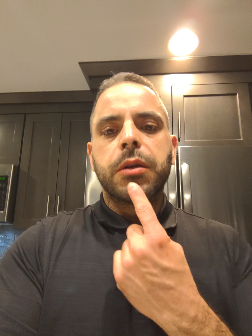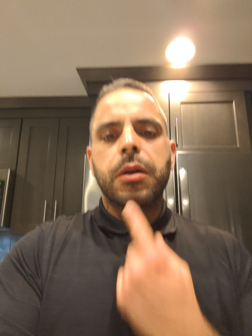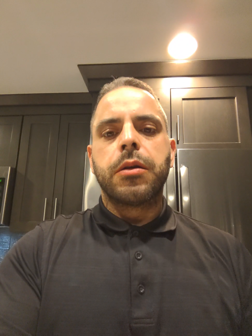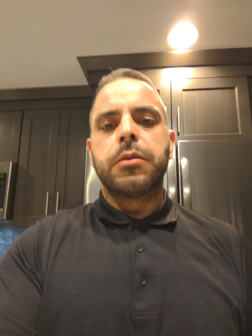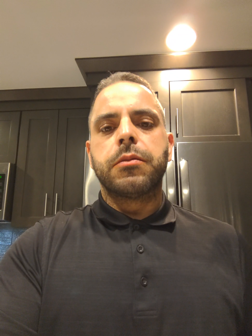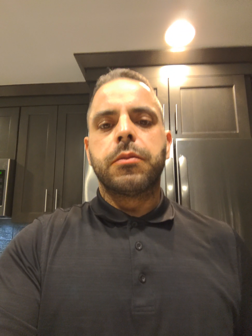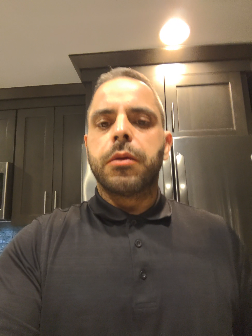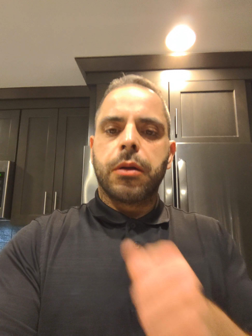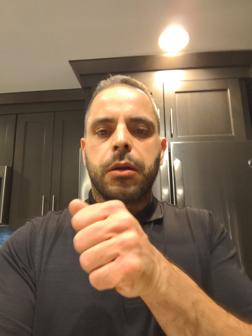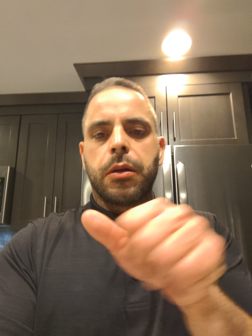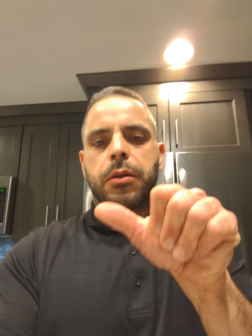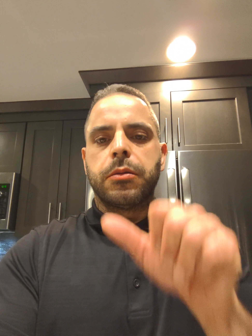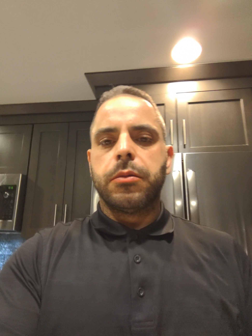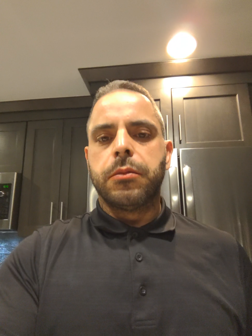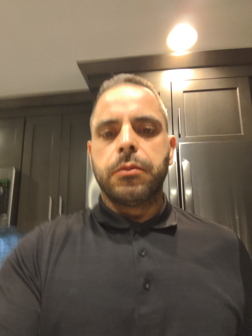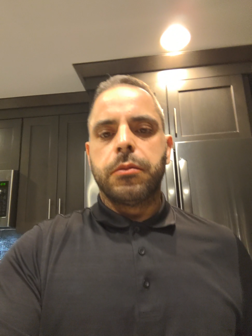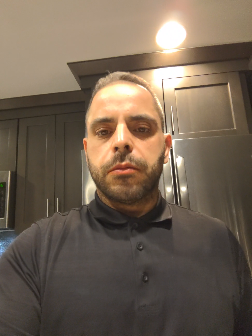any